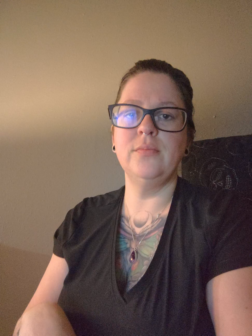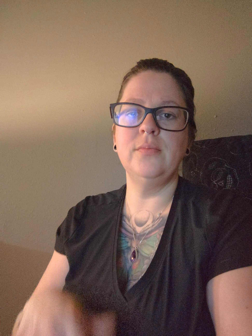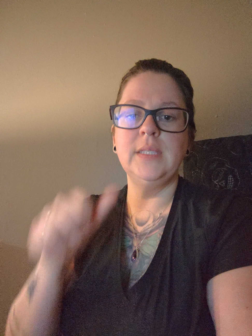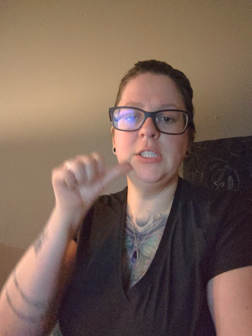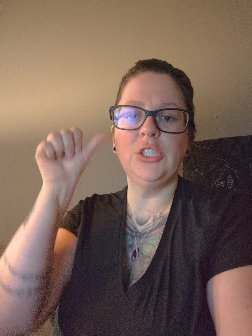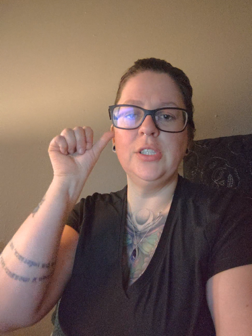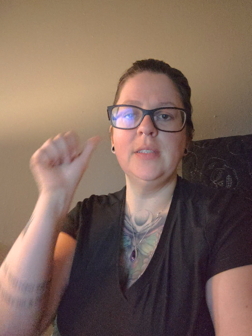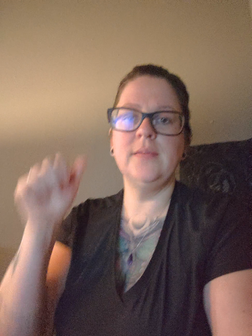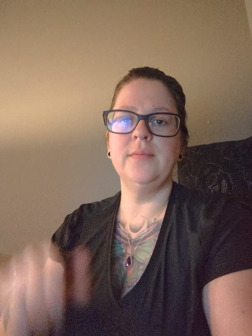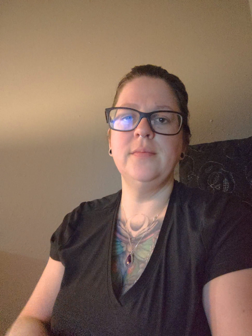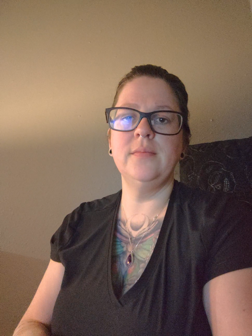yesterday